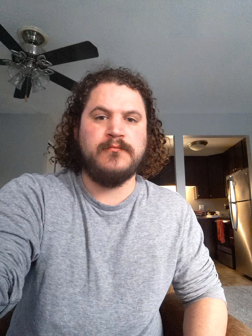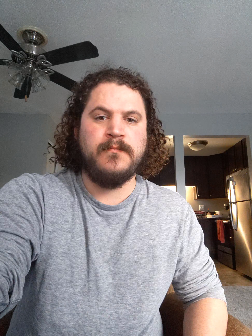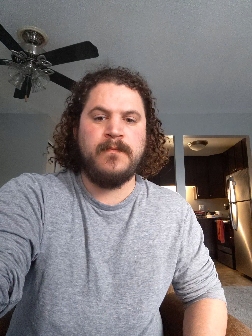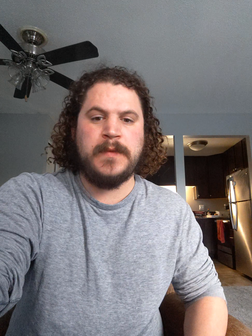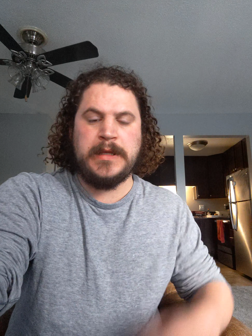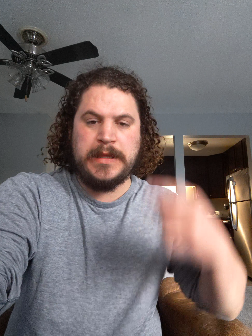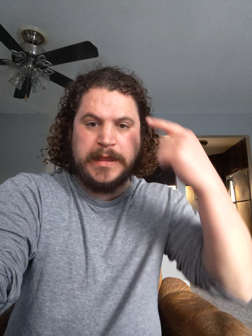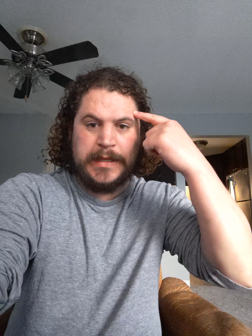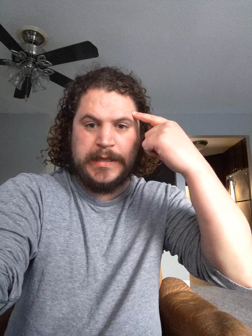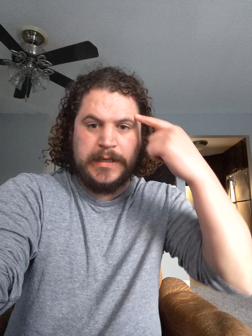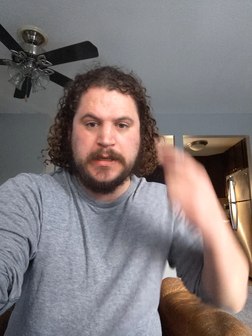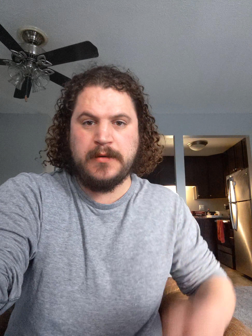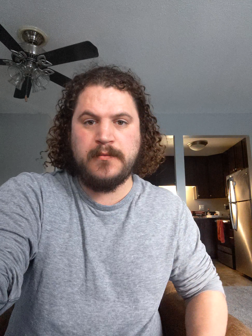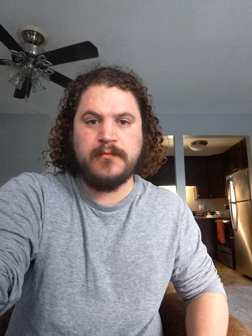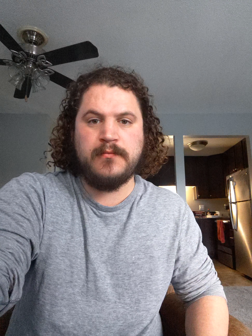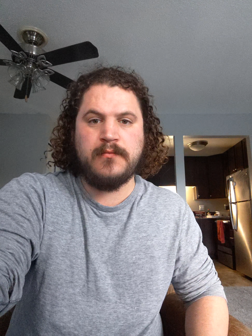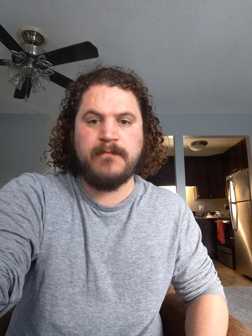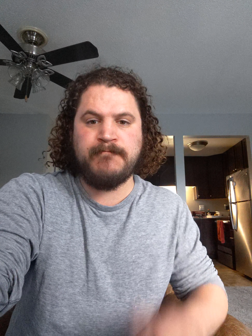think